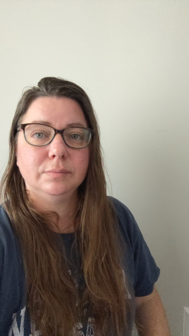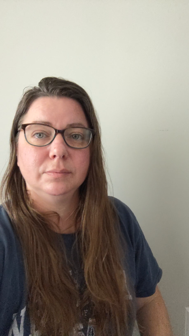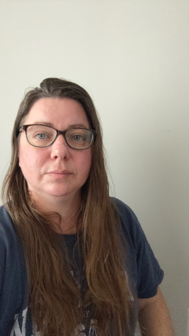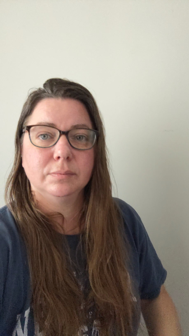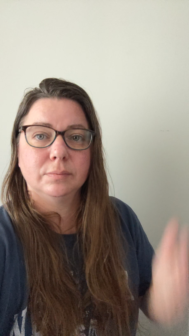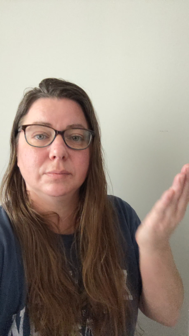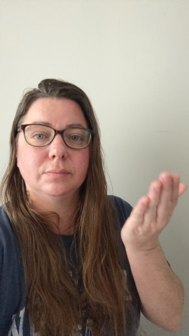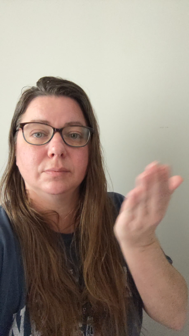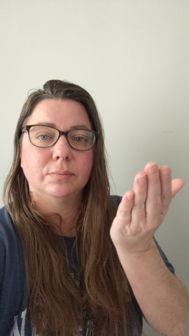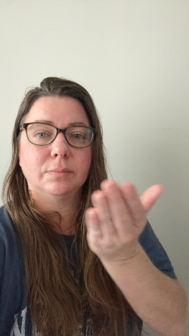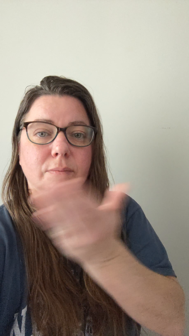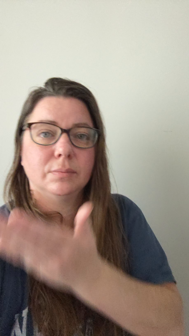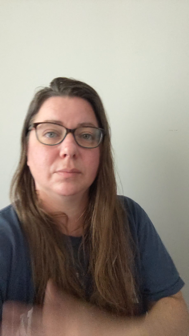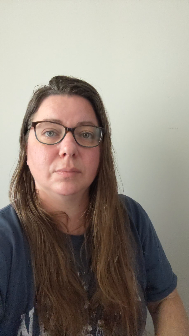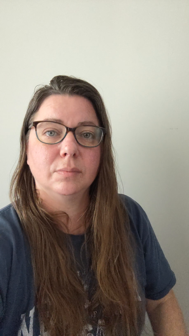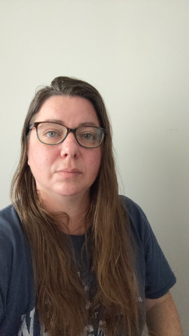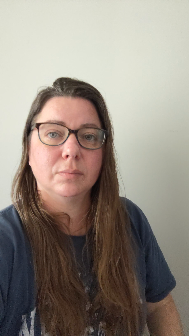carry